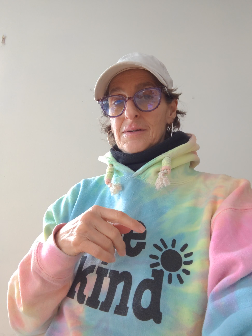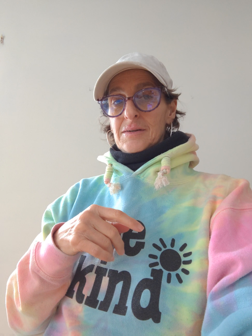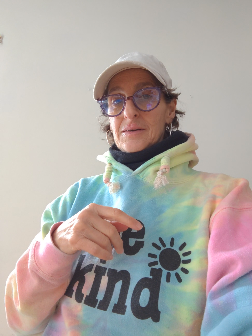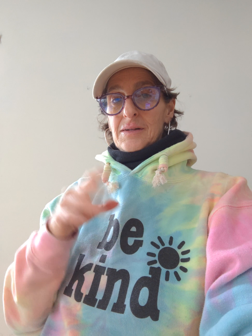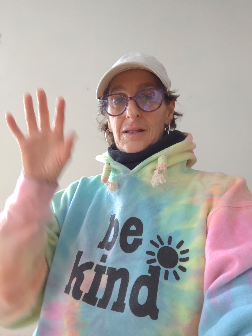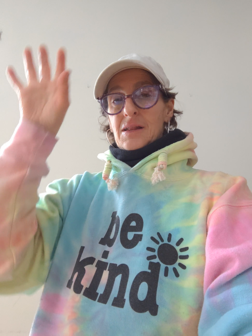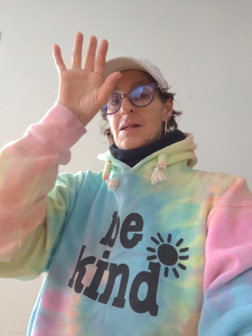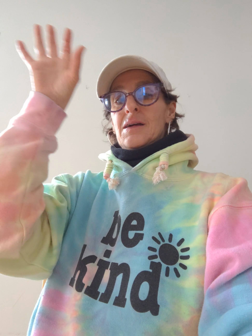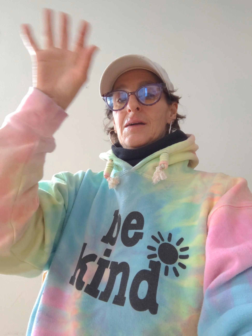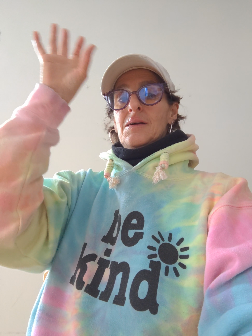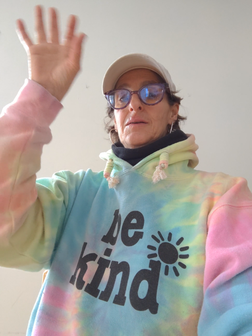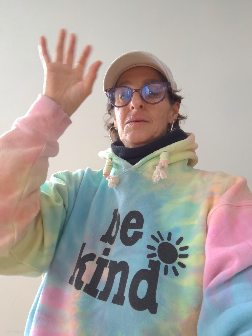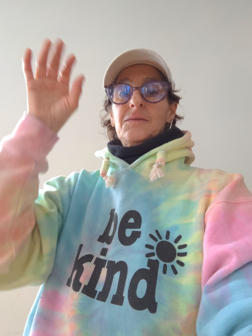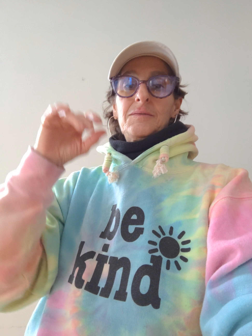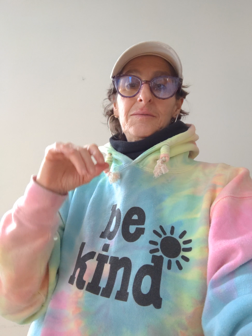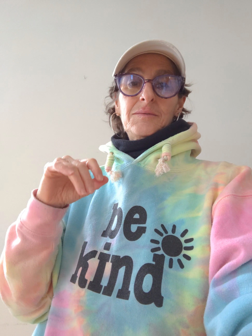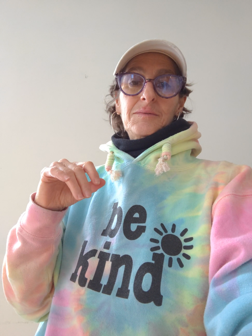cloud